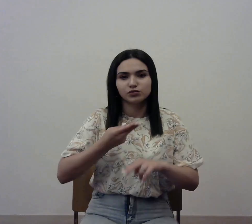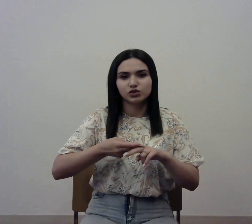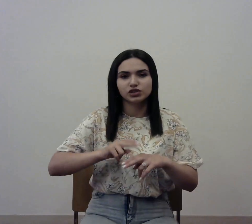bu